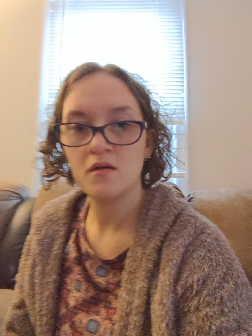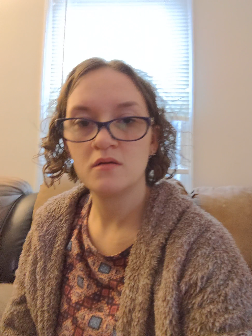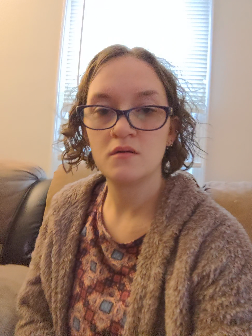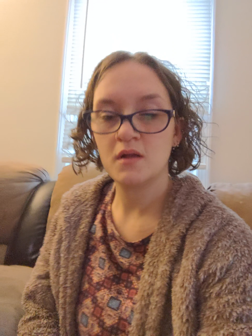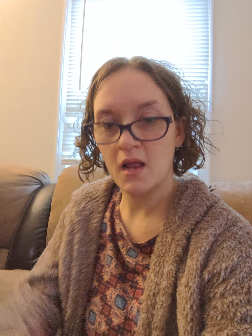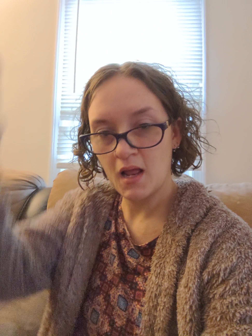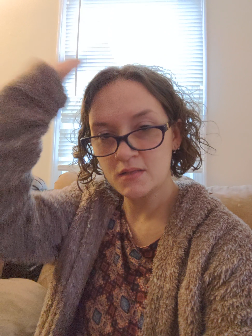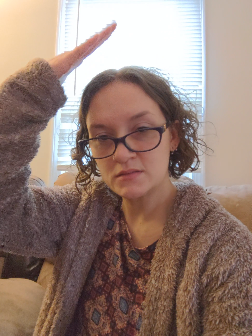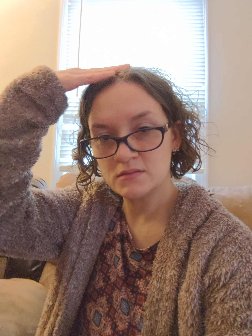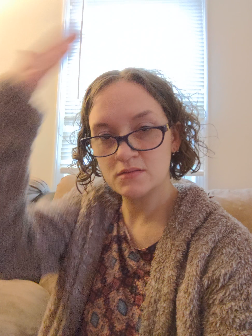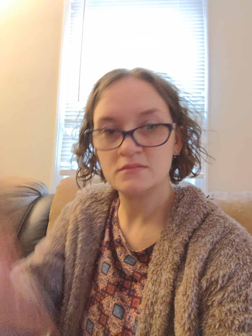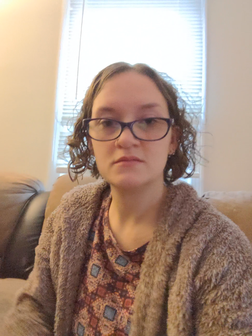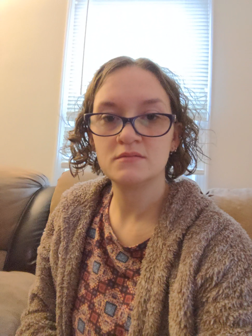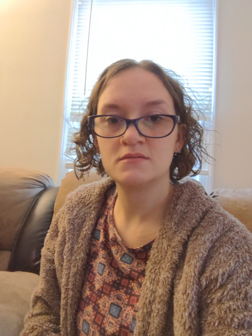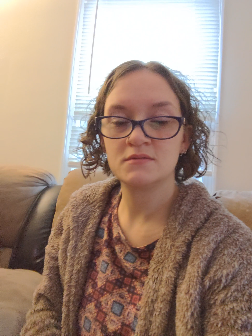hat